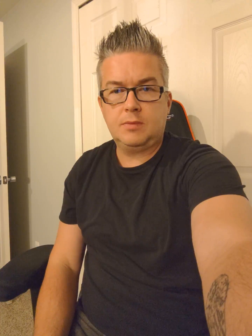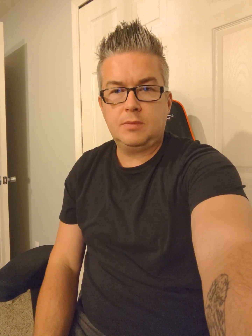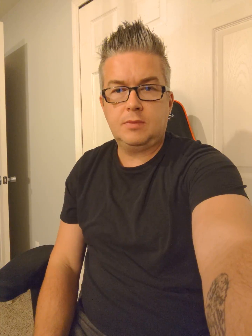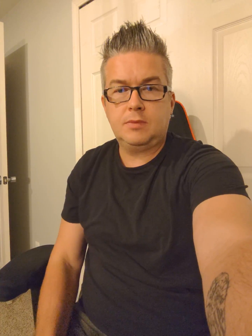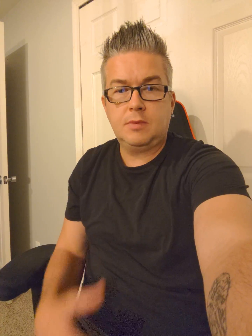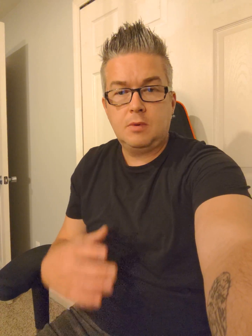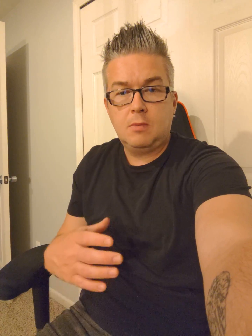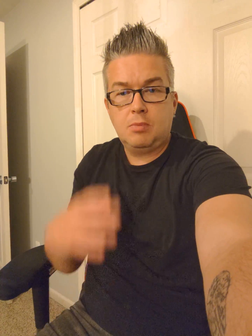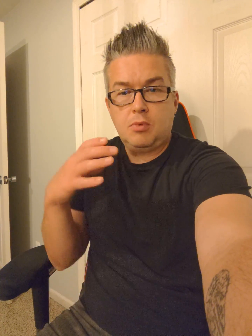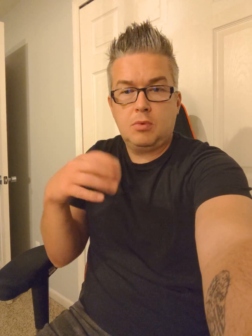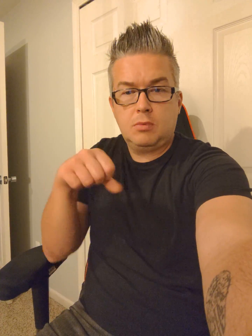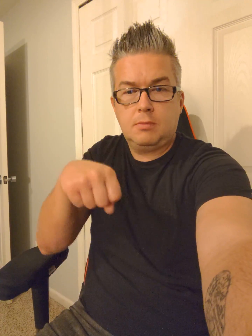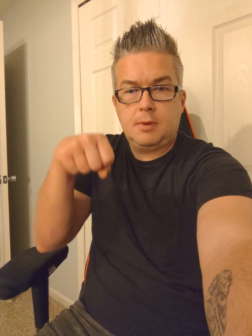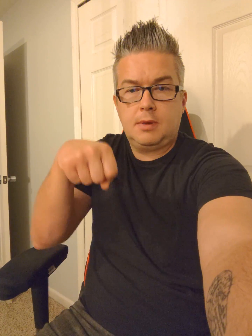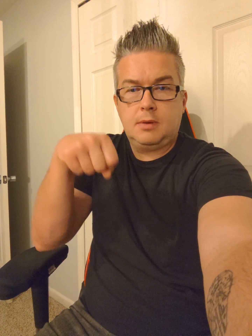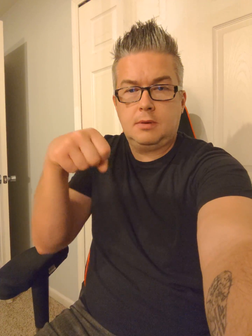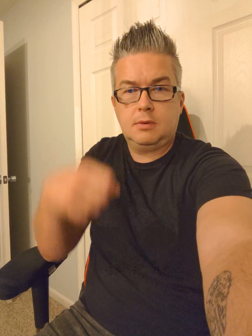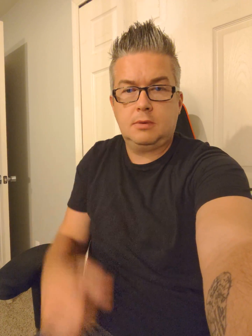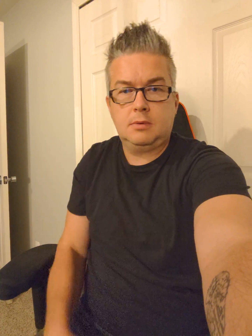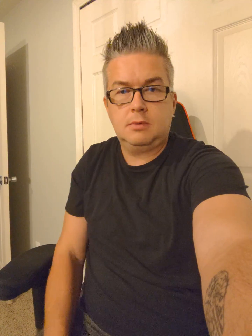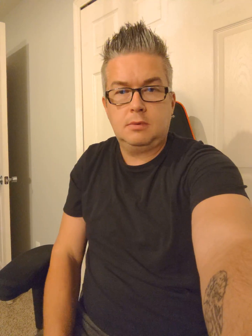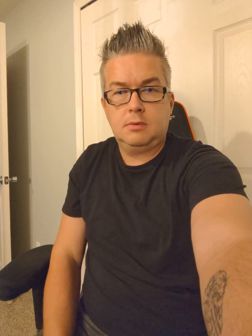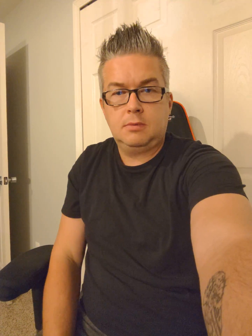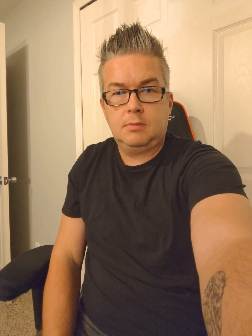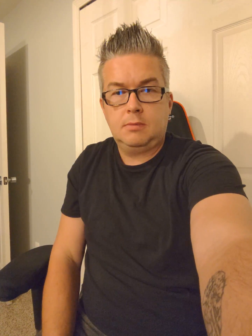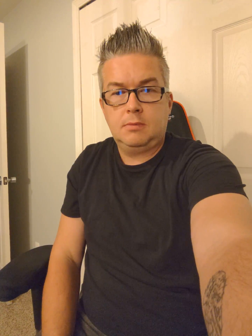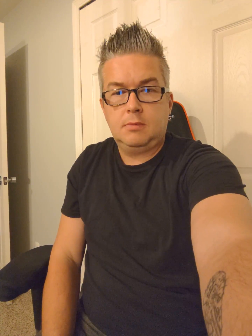bucket